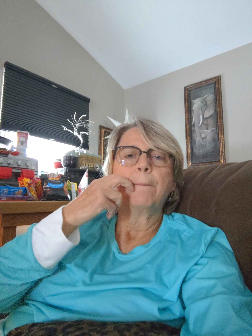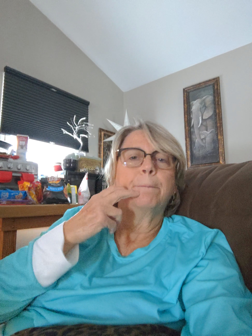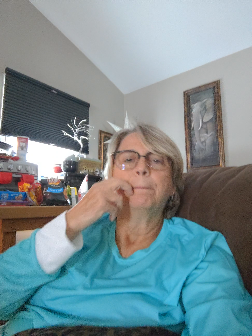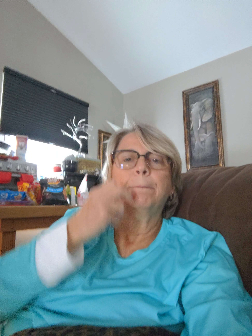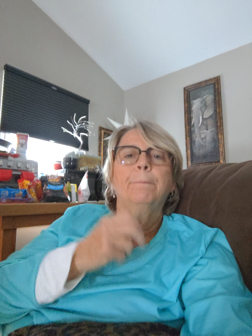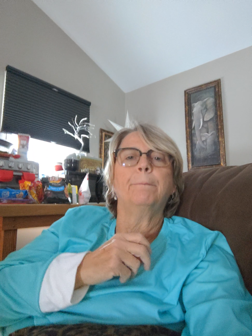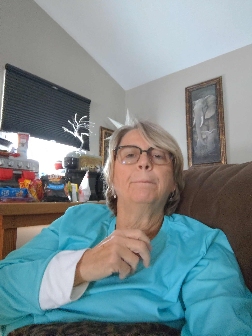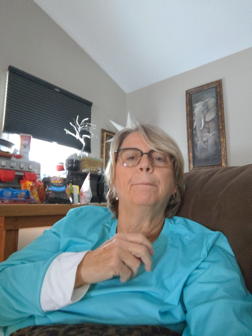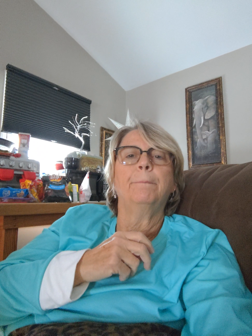gum